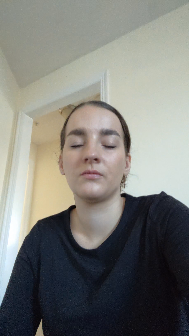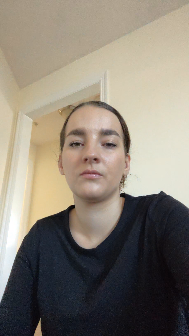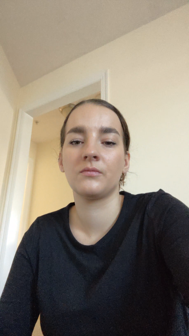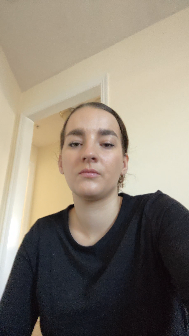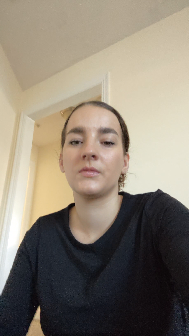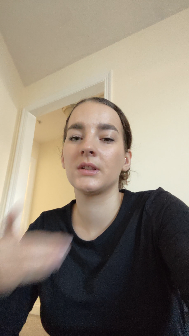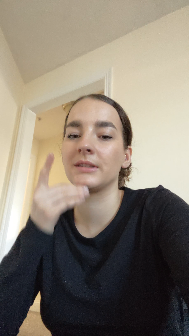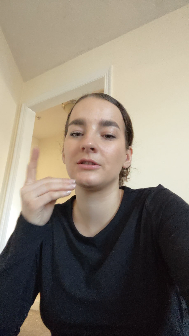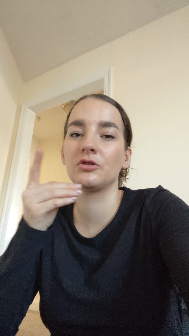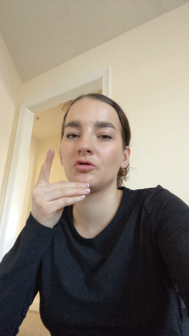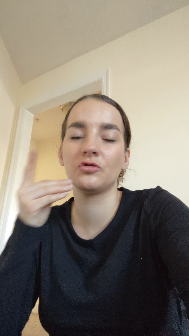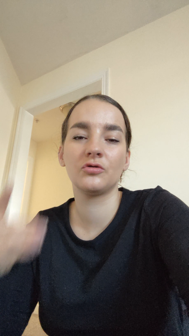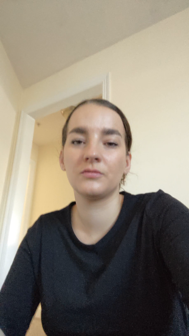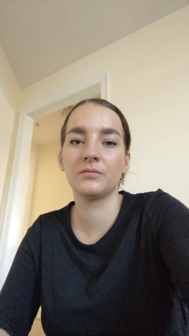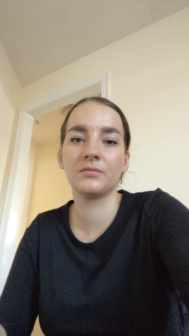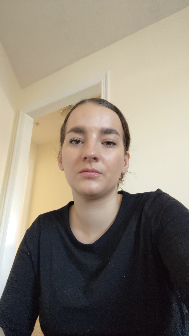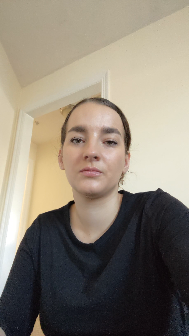dinner